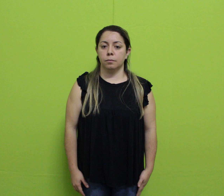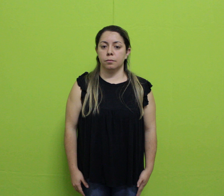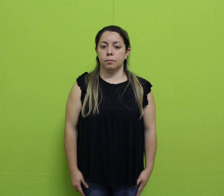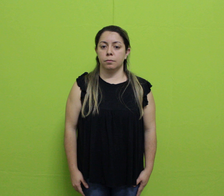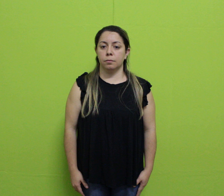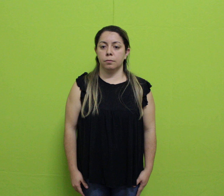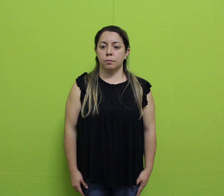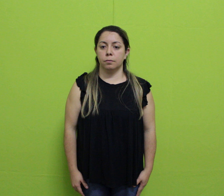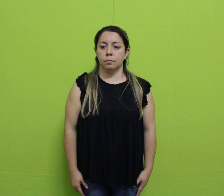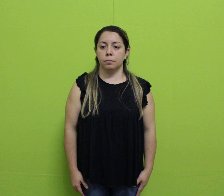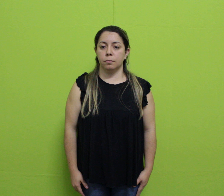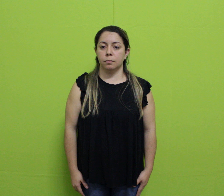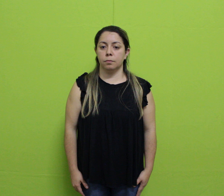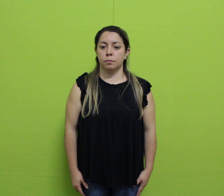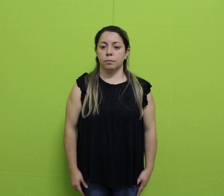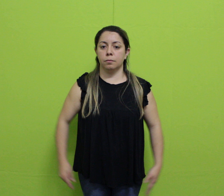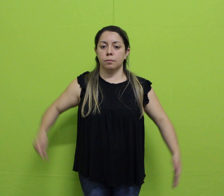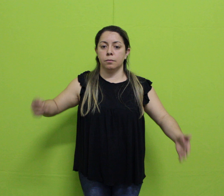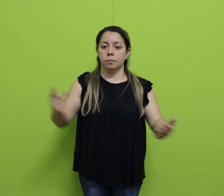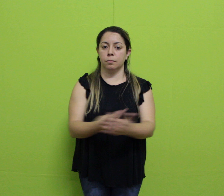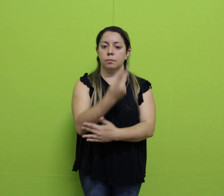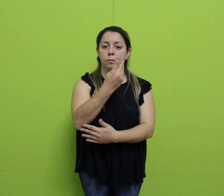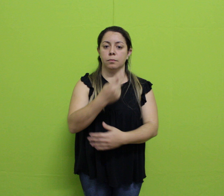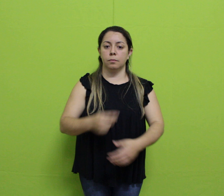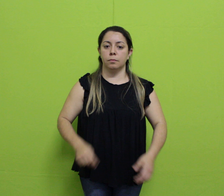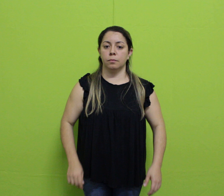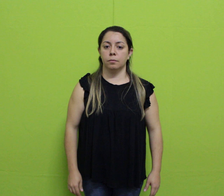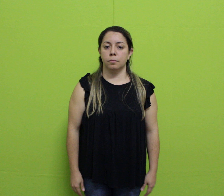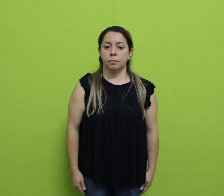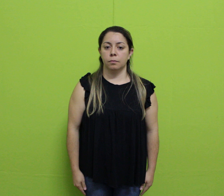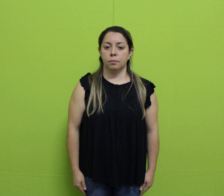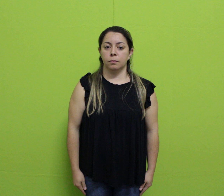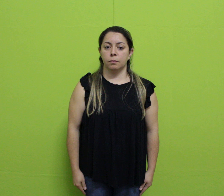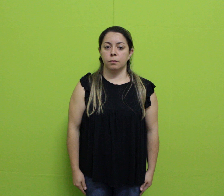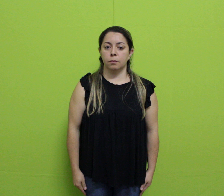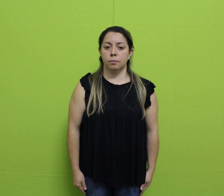acontecer